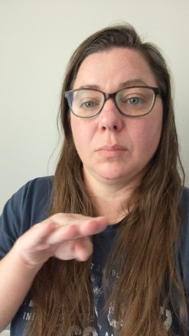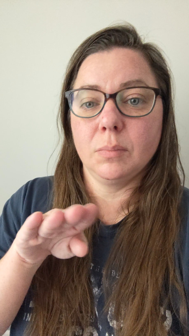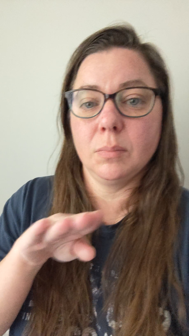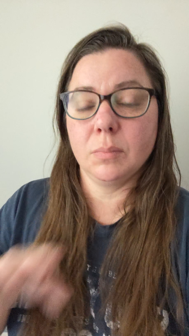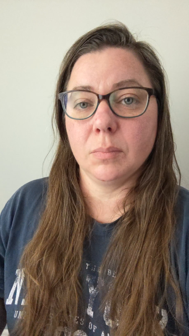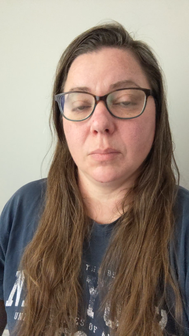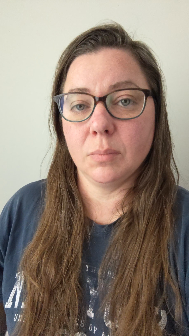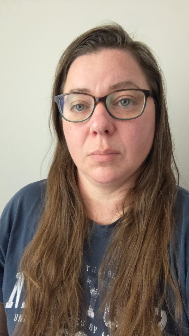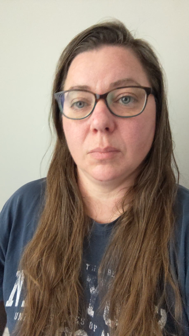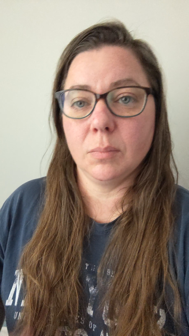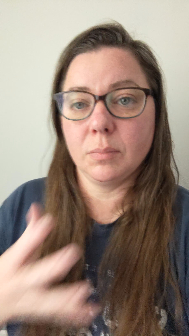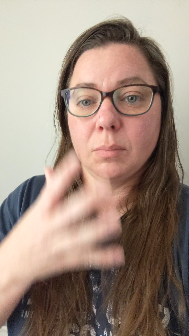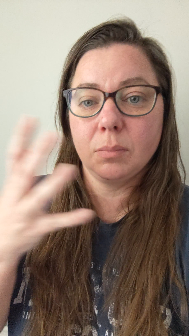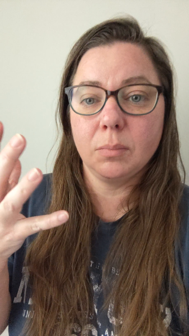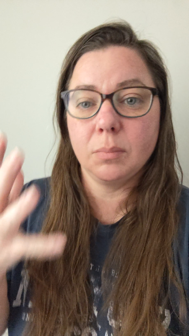much